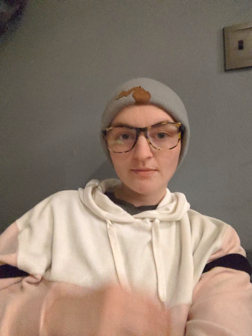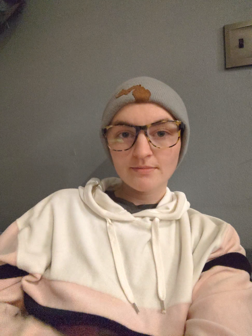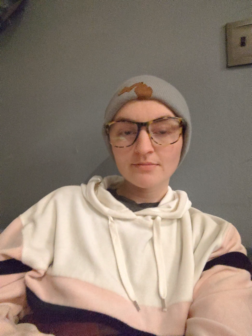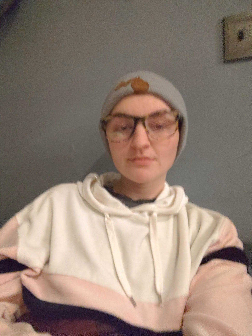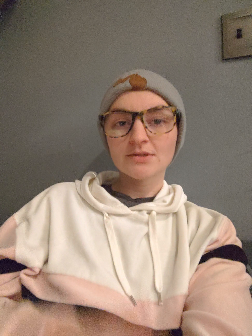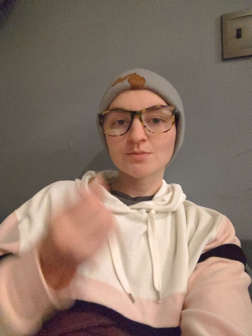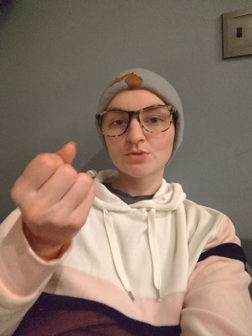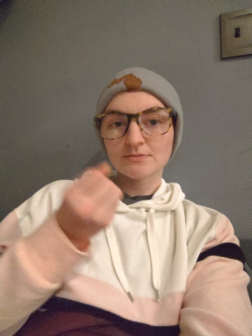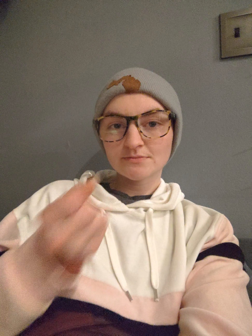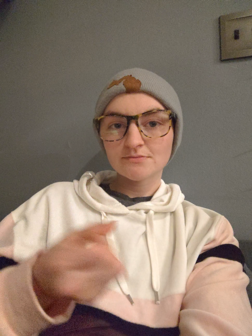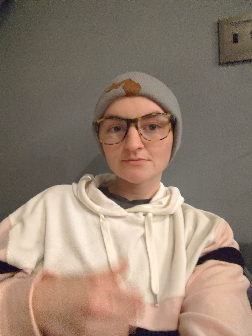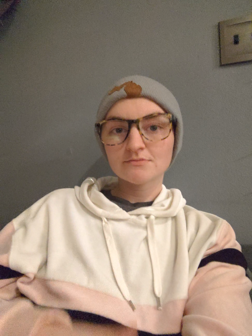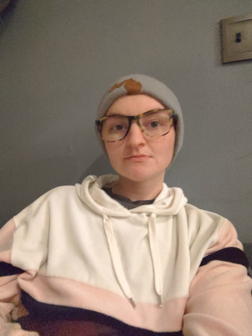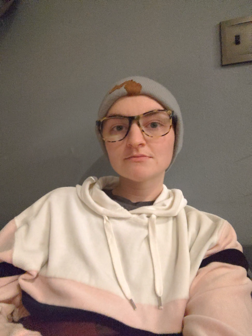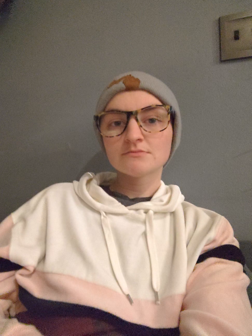drawer